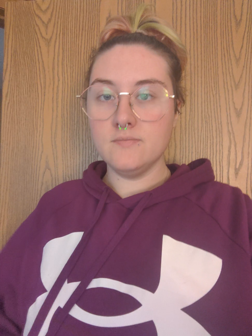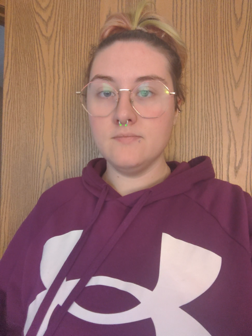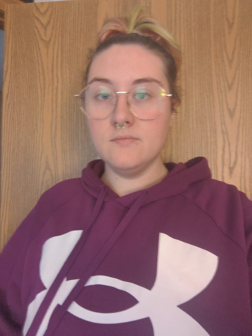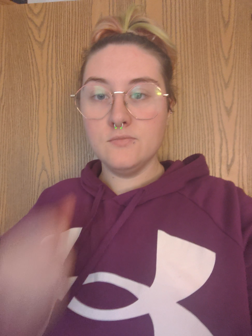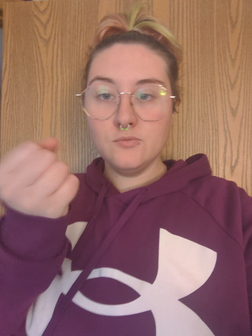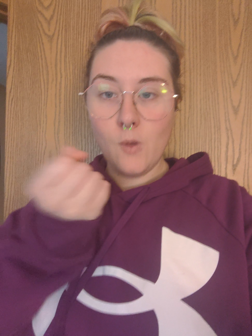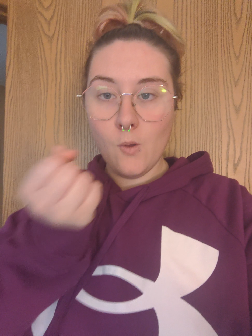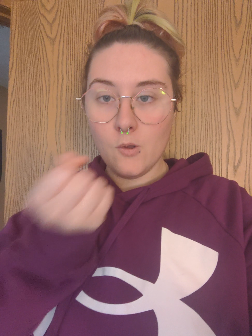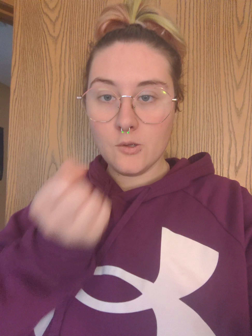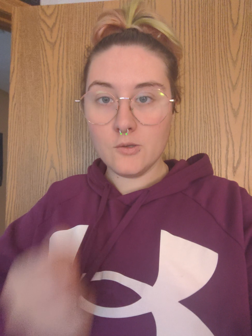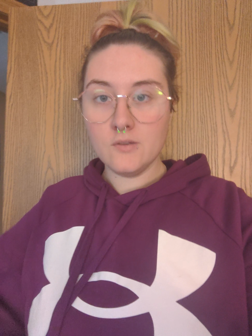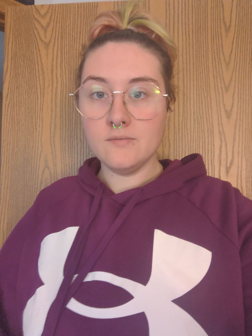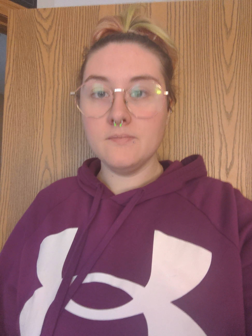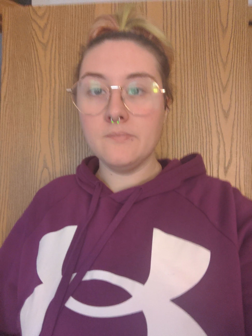drawer